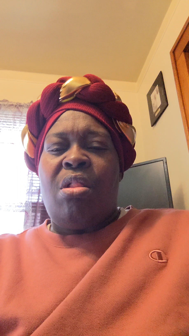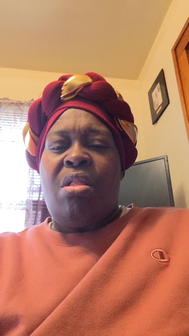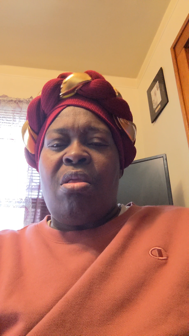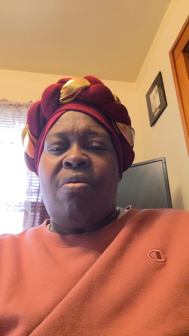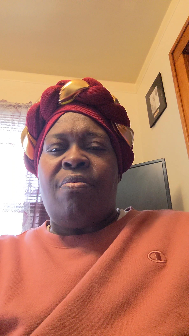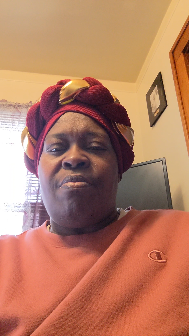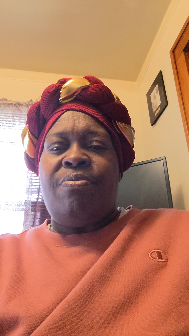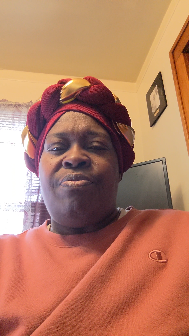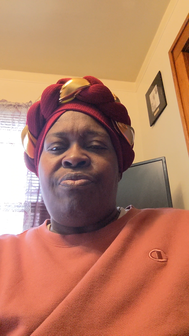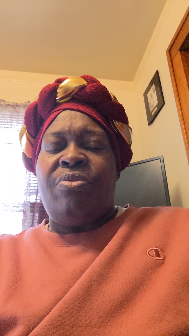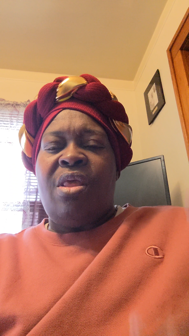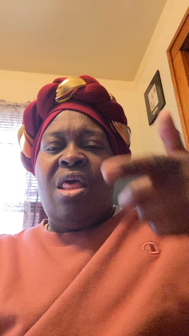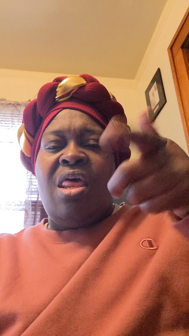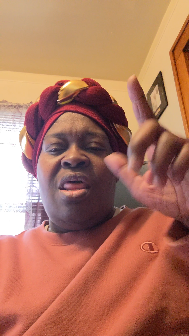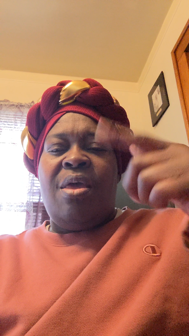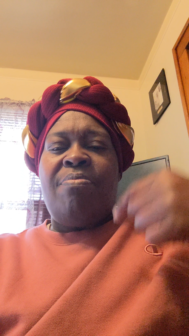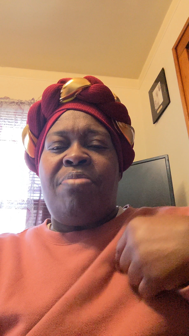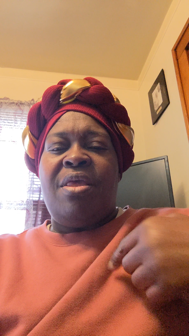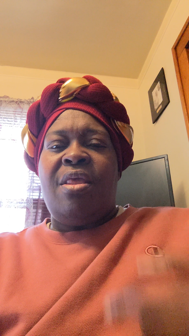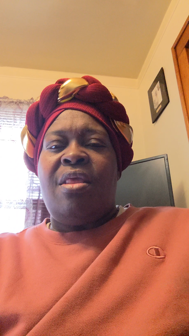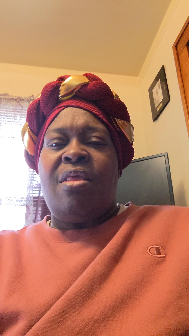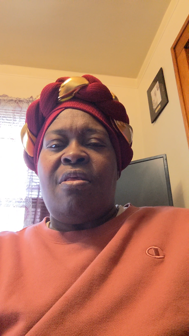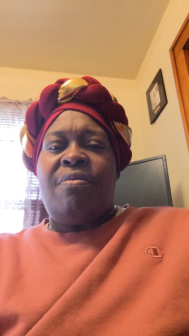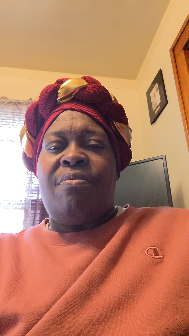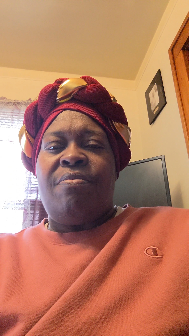let me